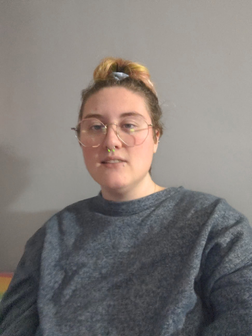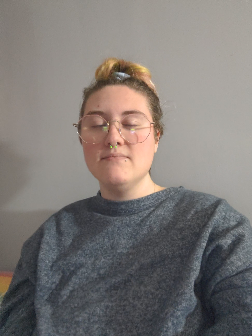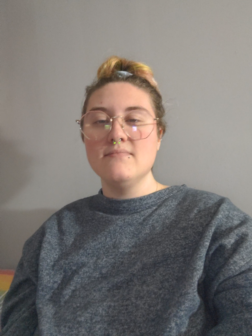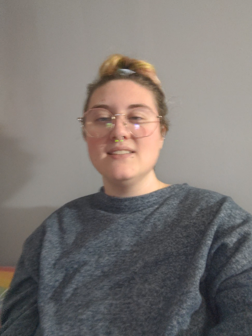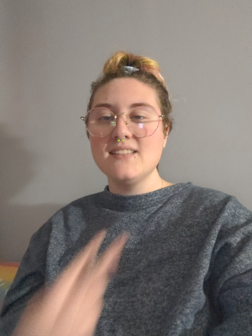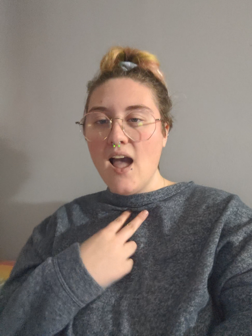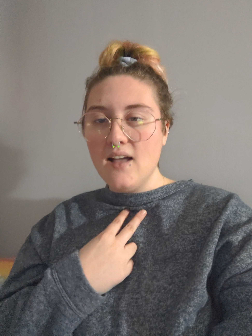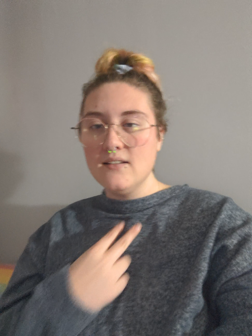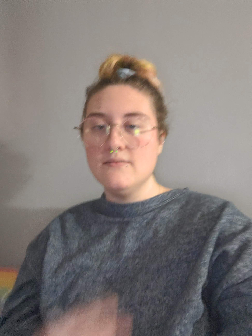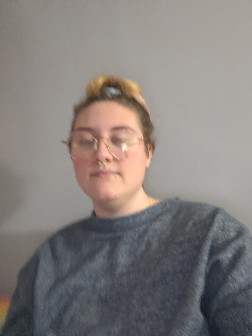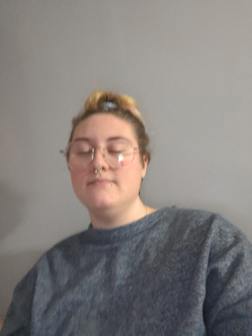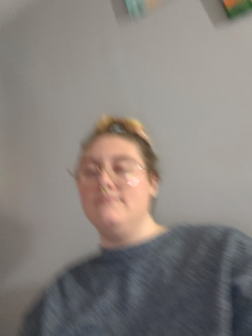stuck